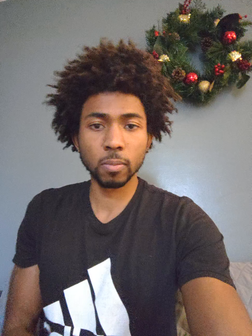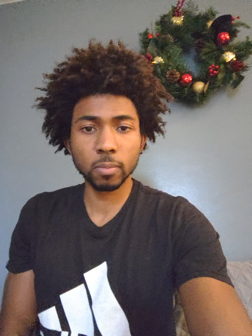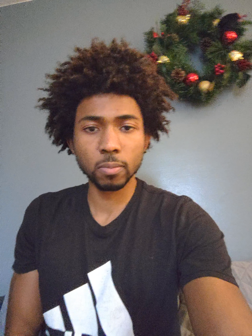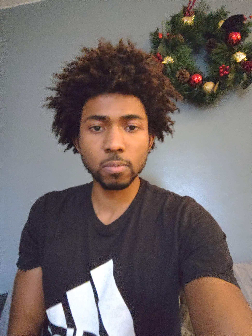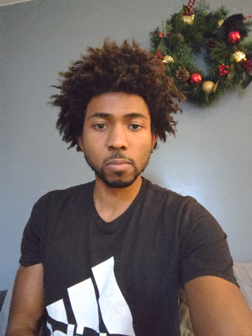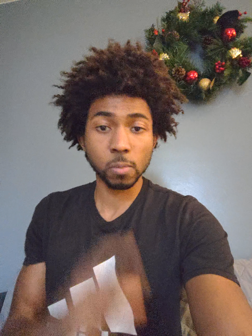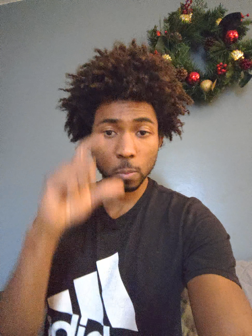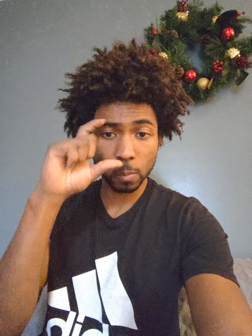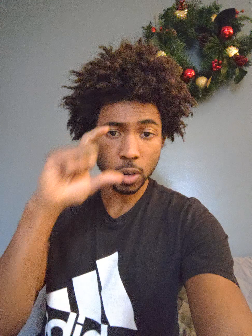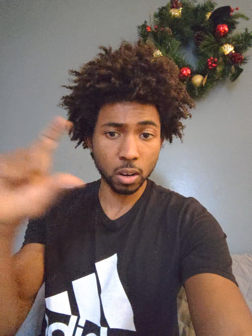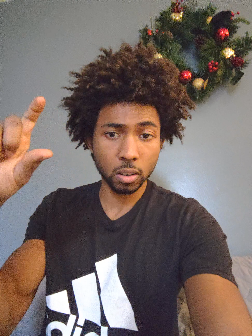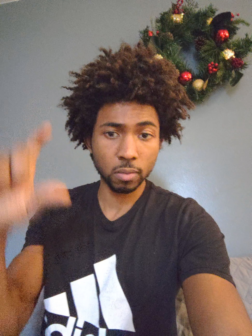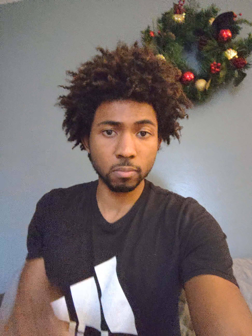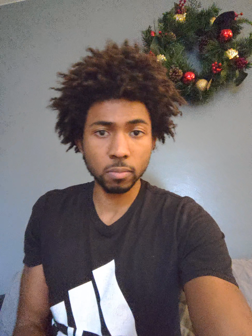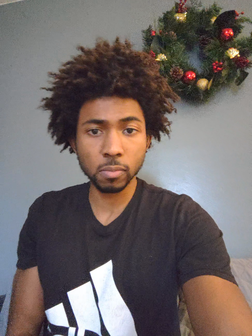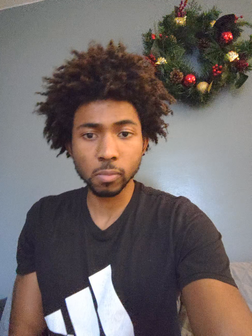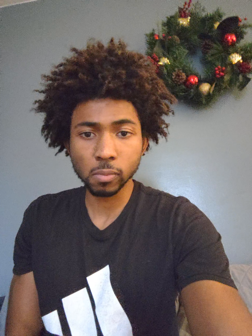moon